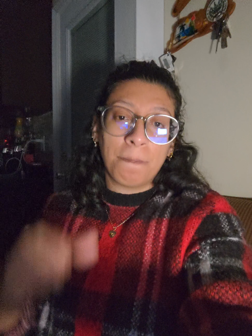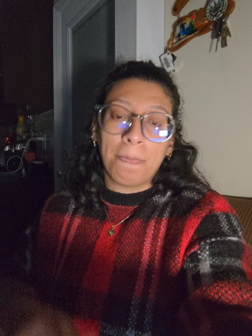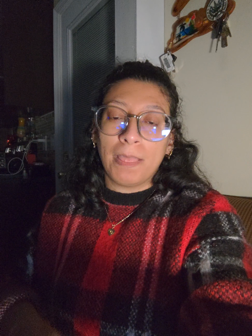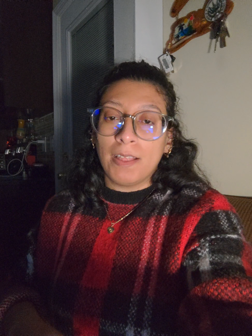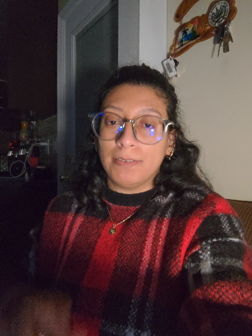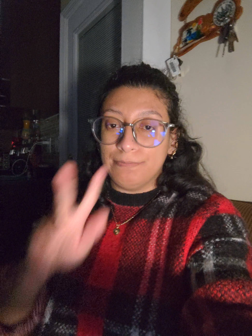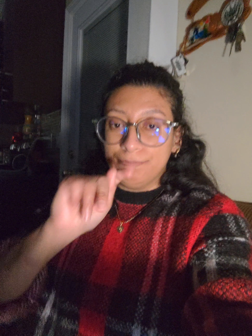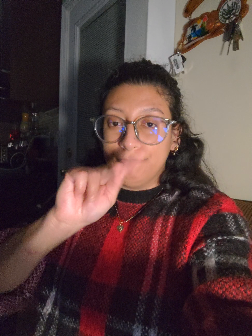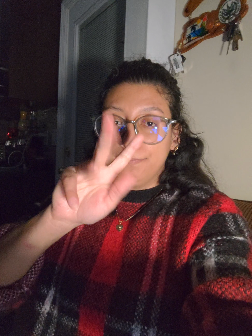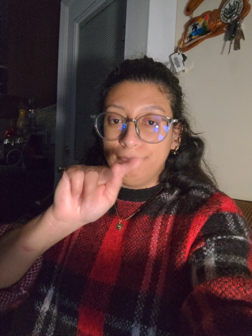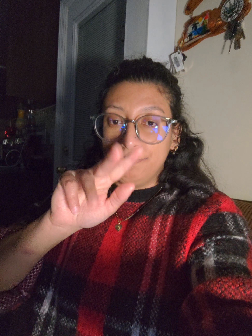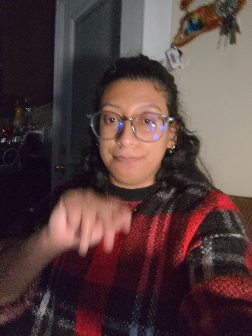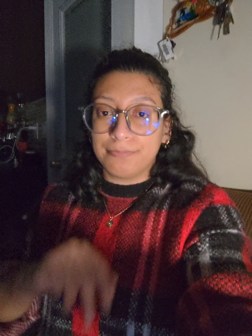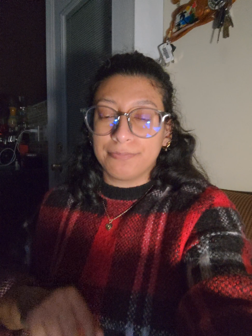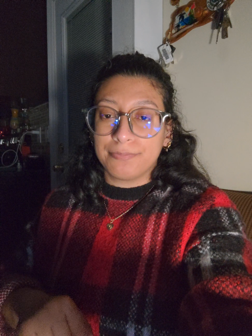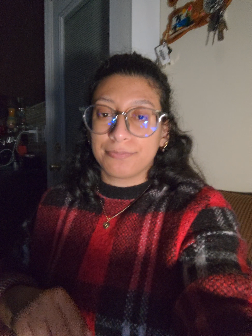TV